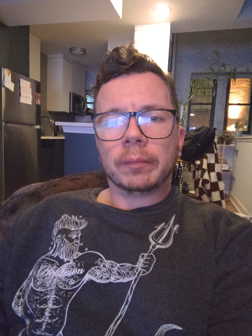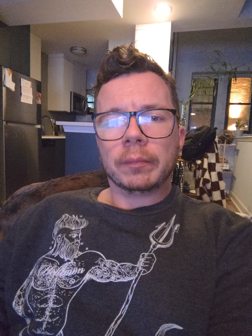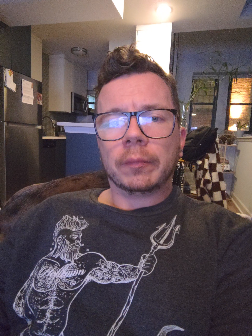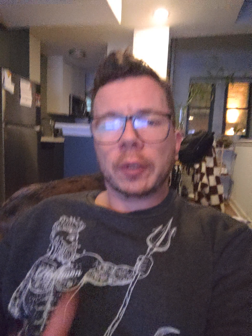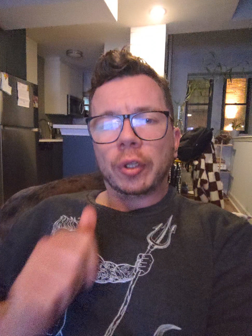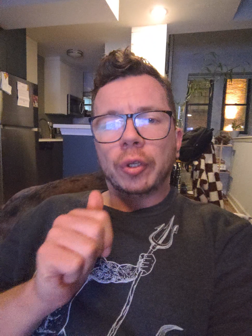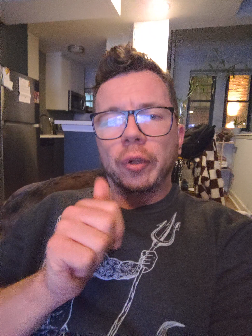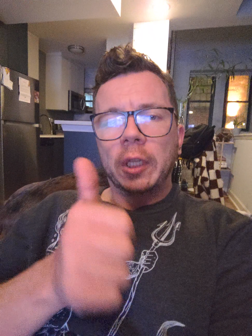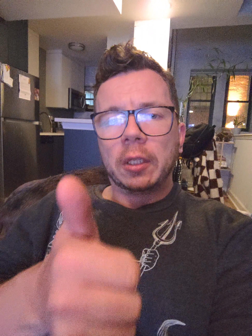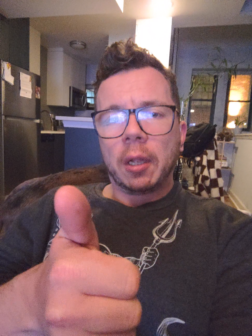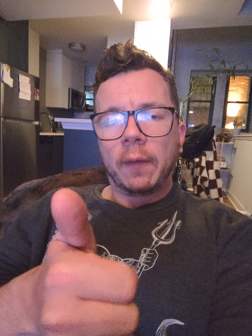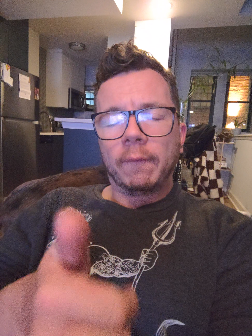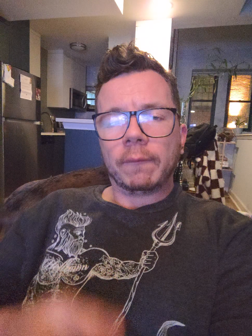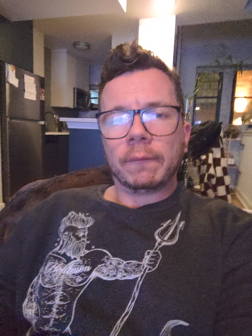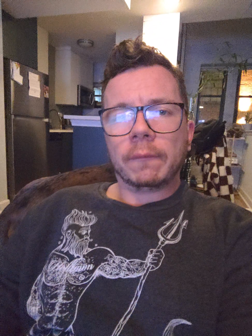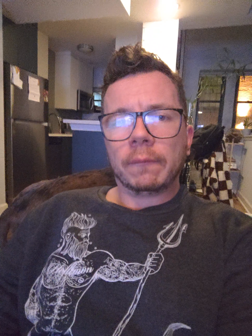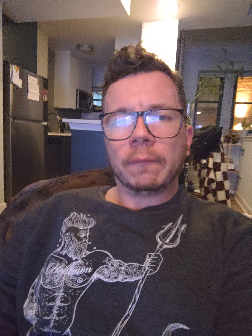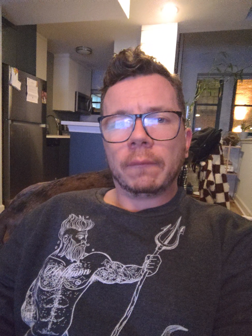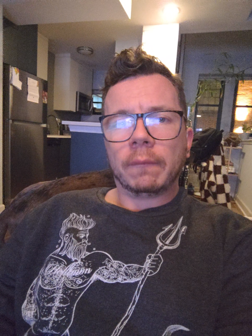yourself